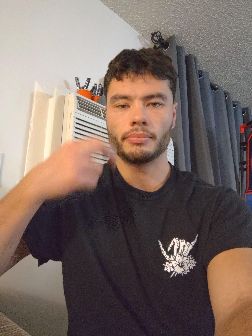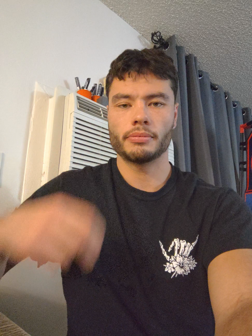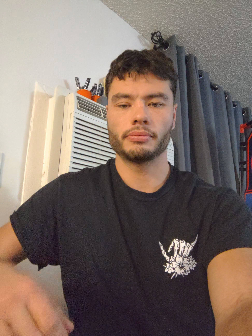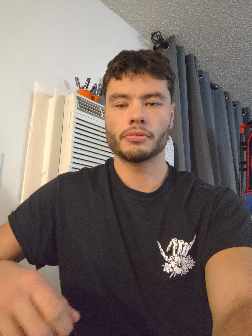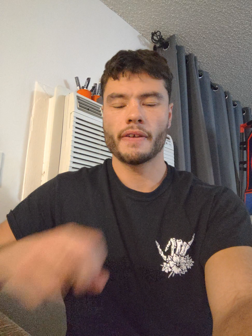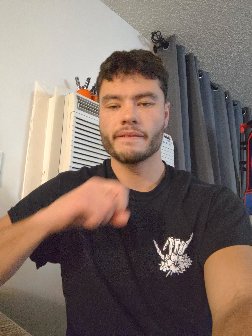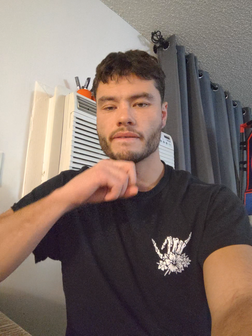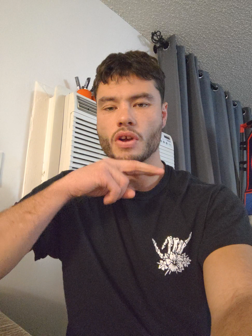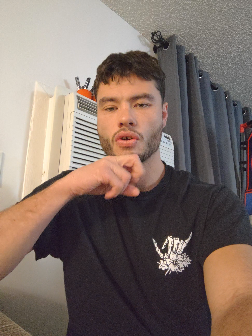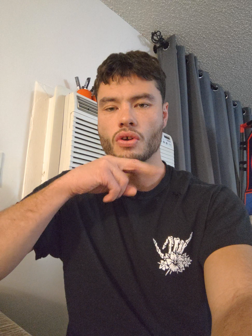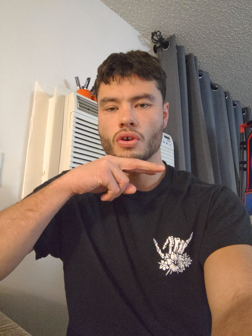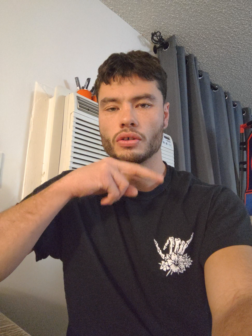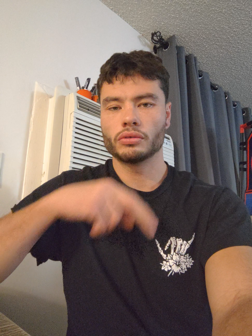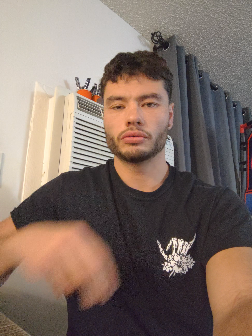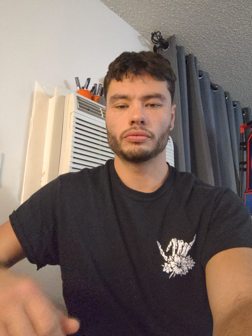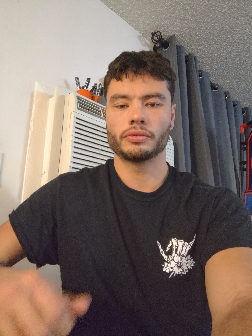frog